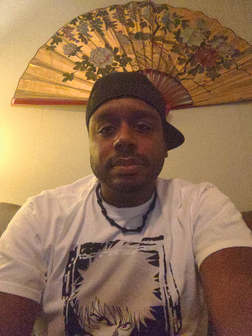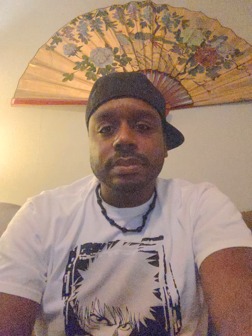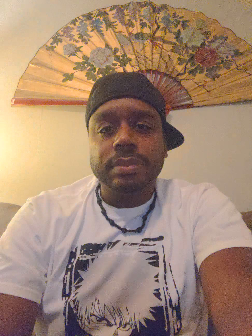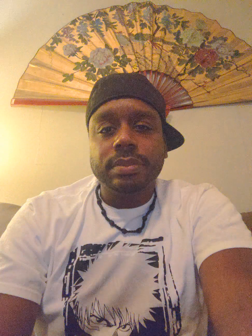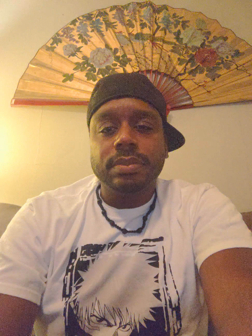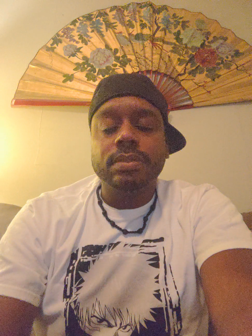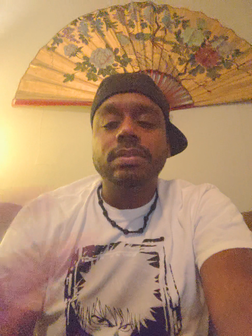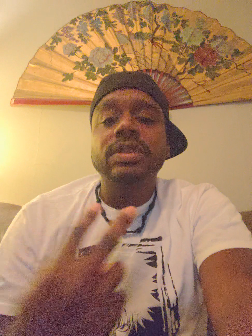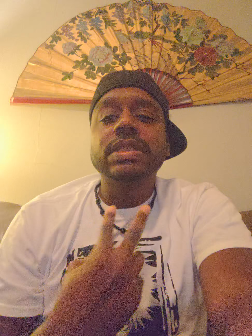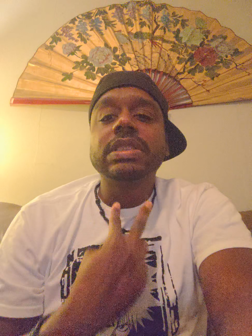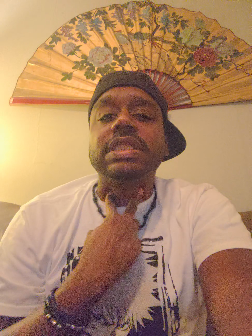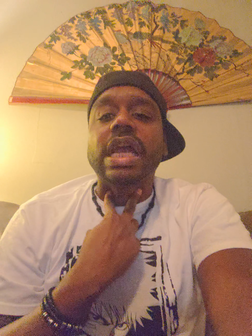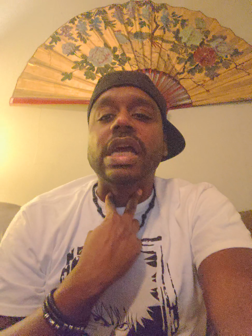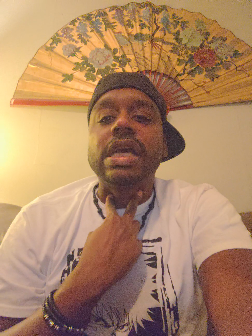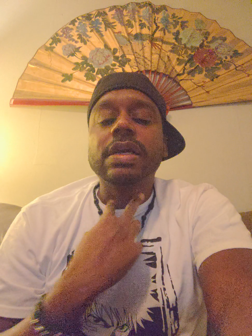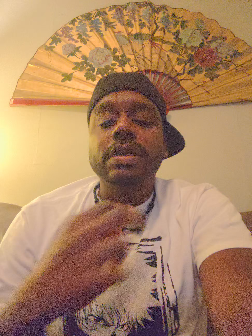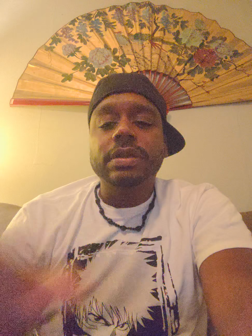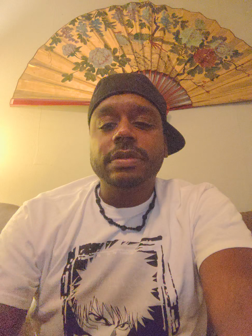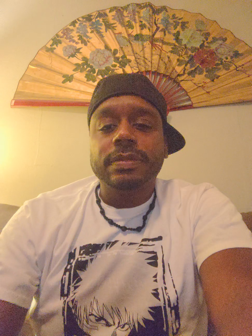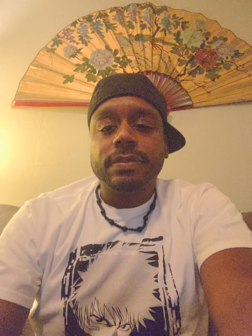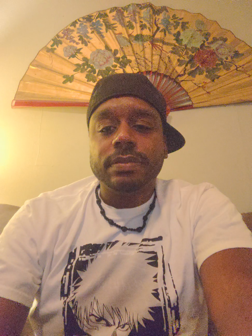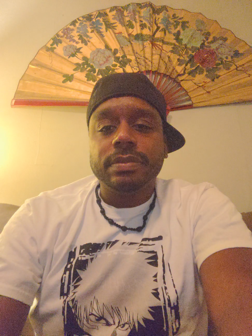stuck